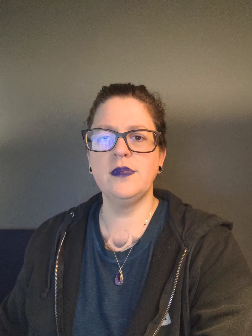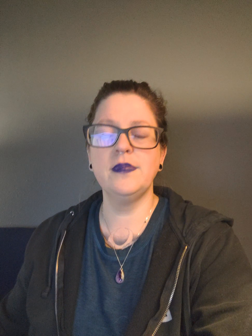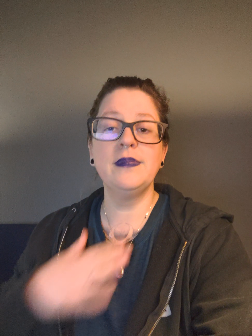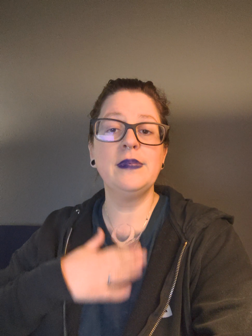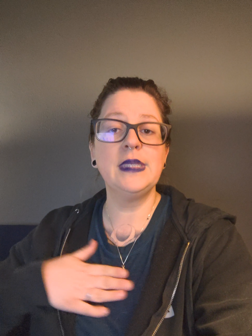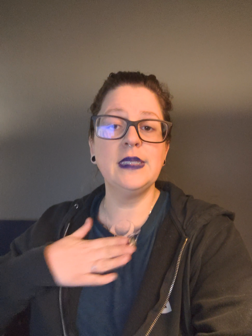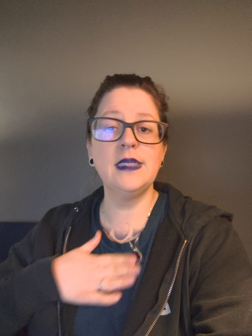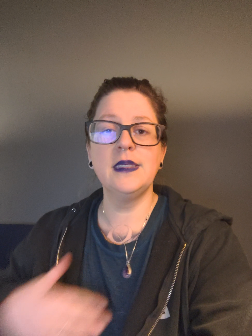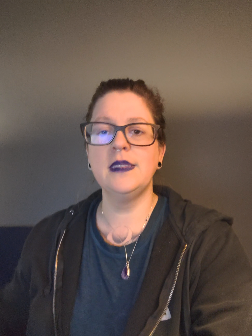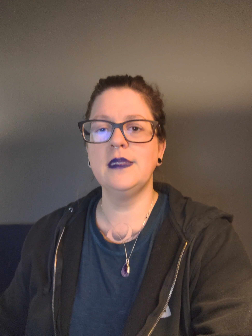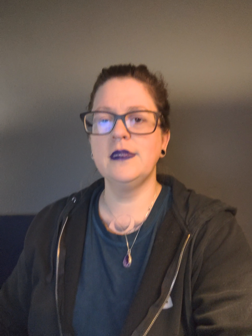please